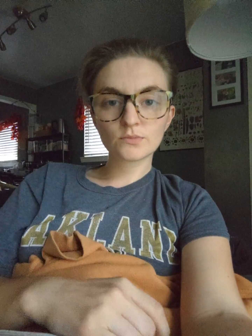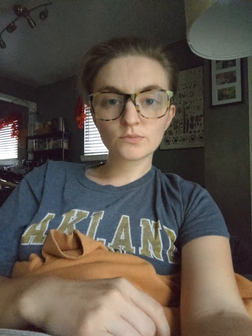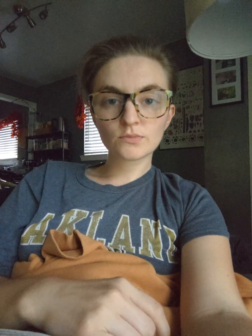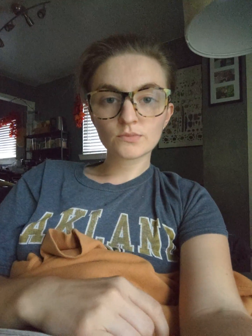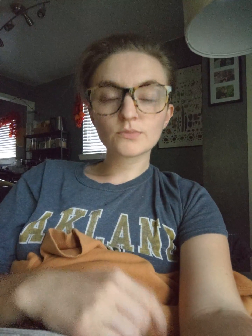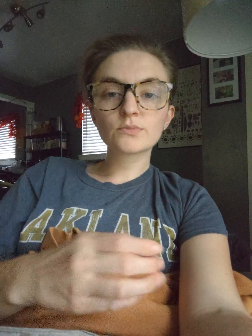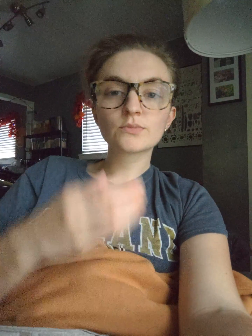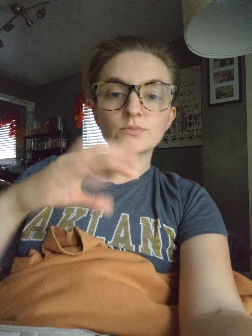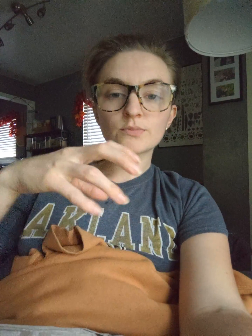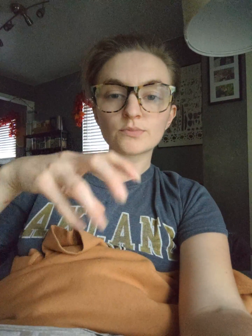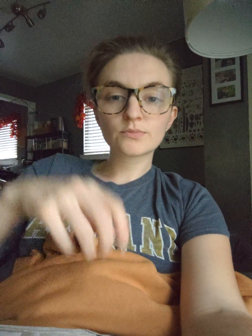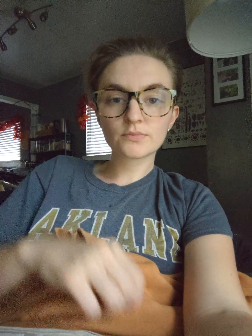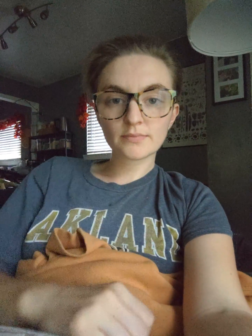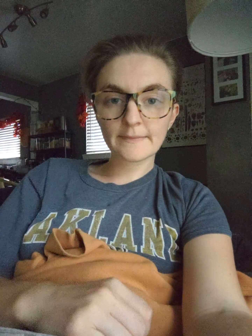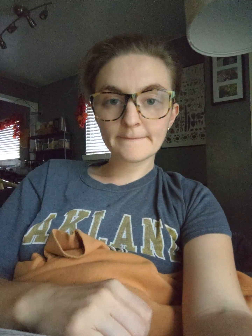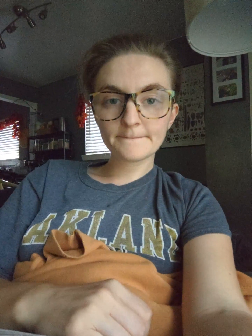jar